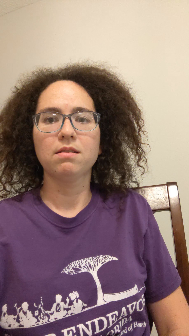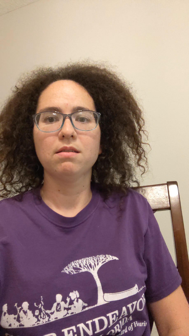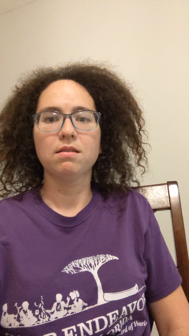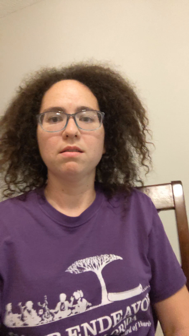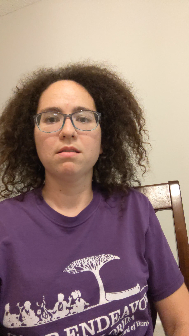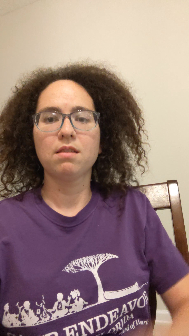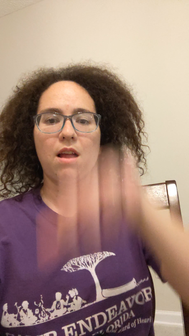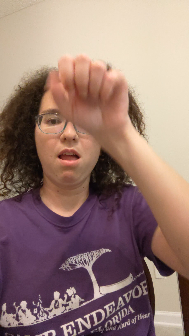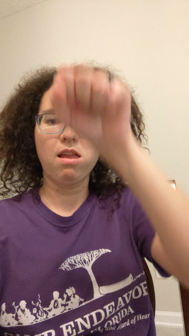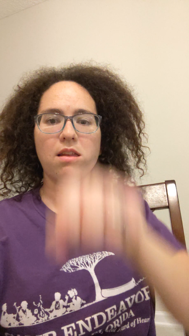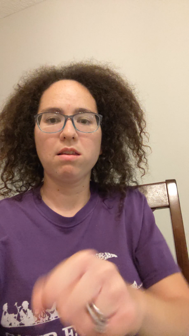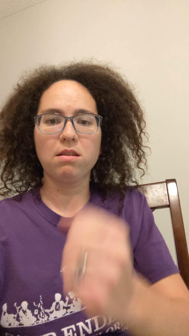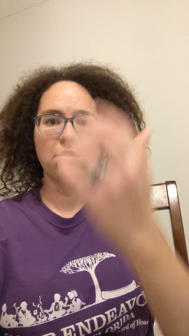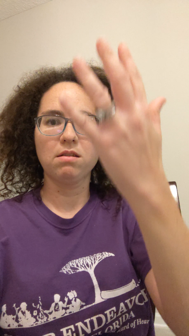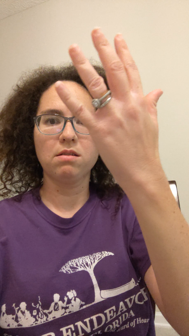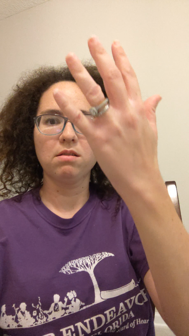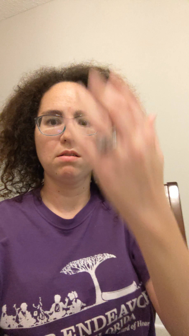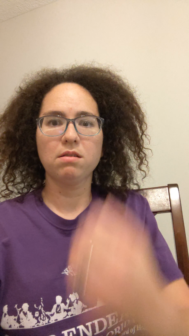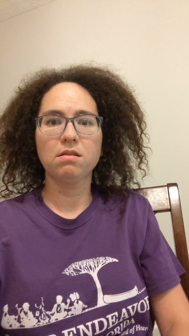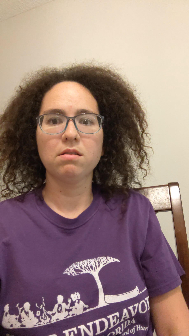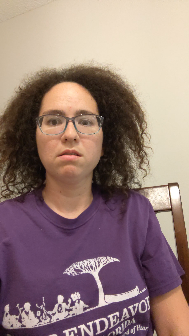gloves